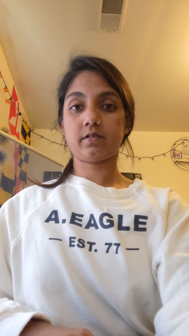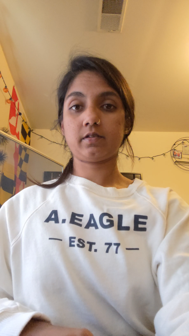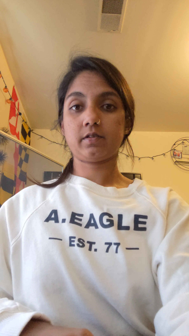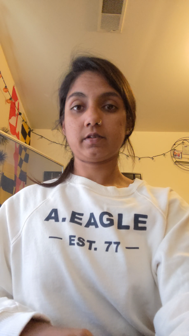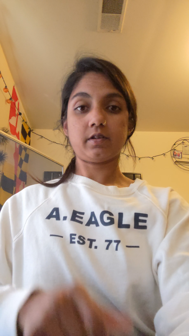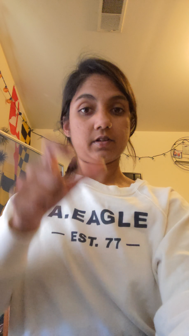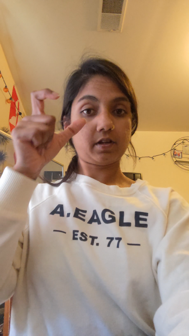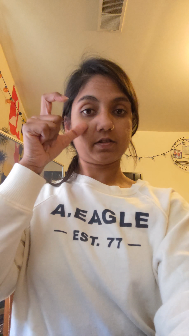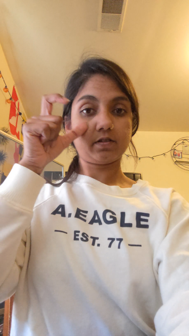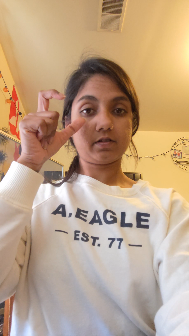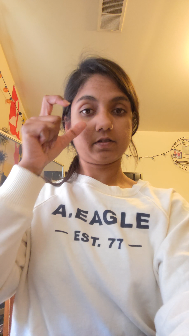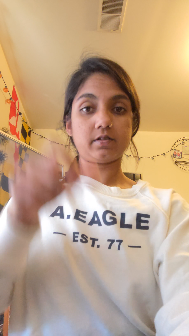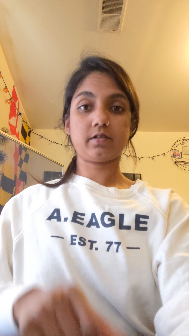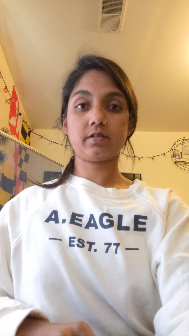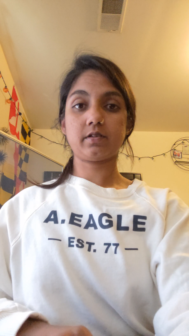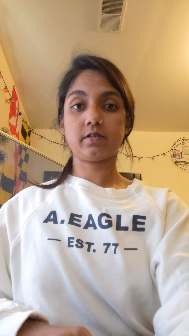glasses